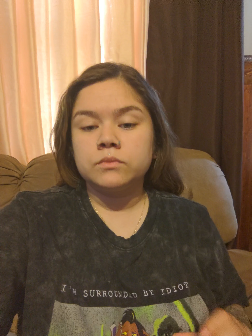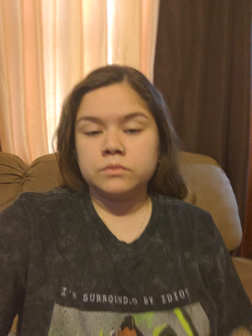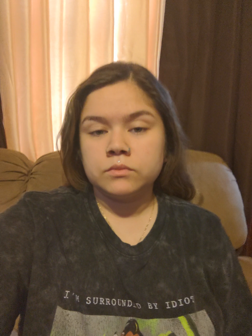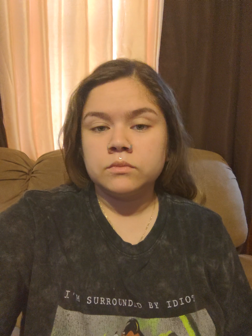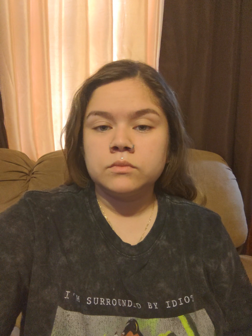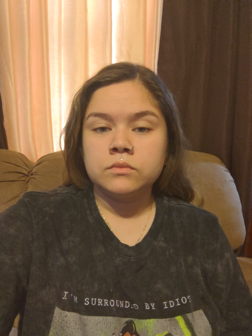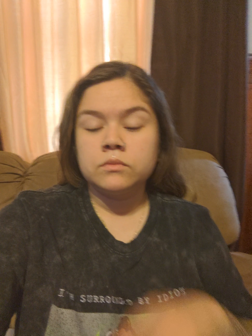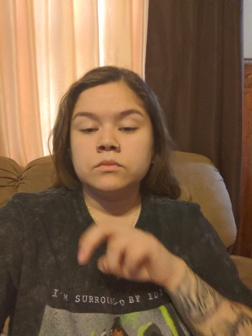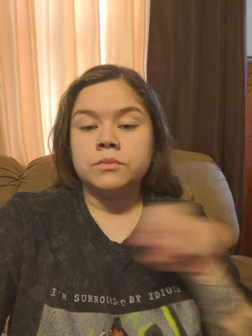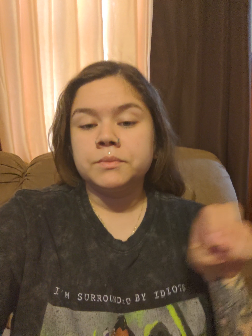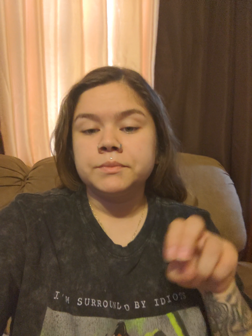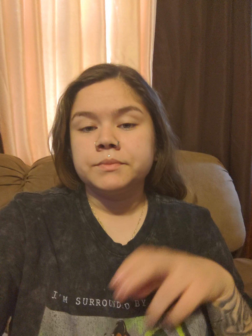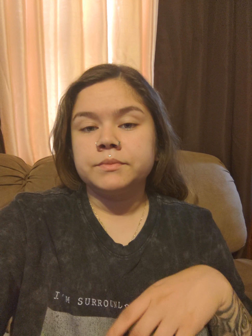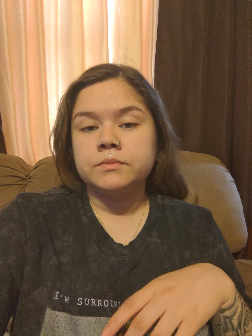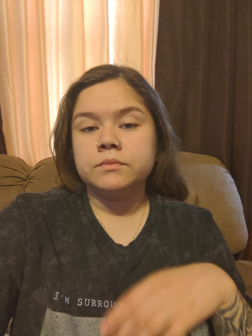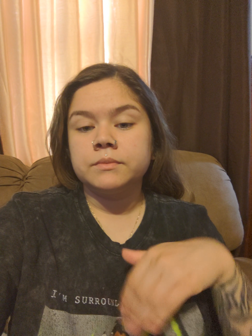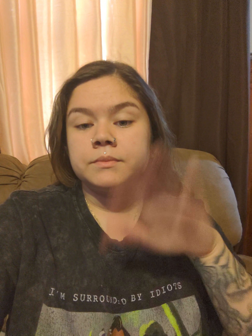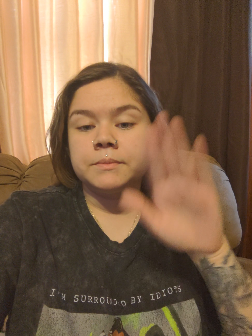couch